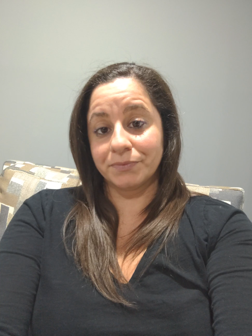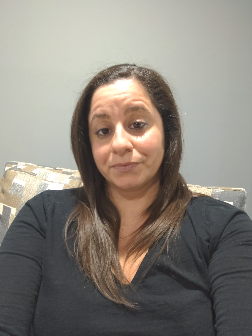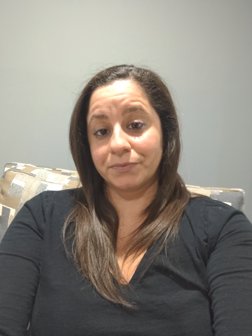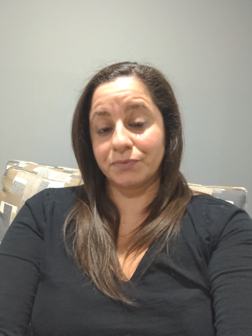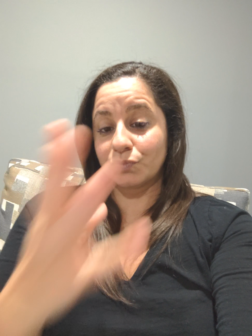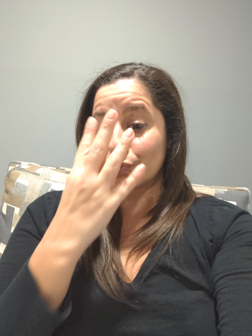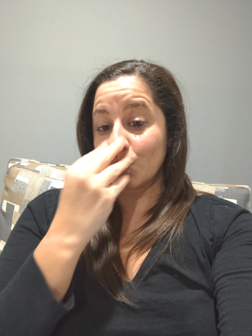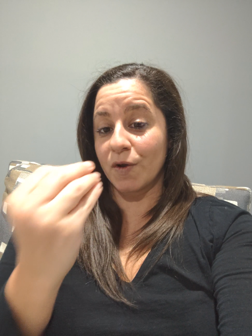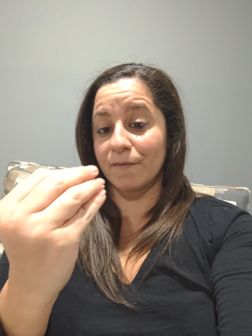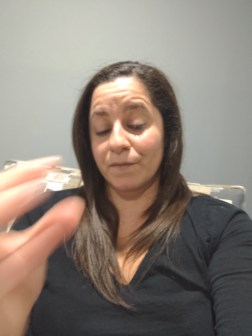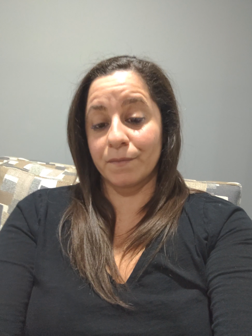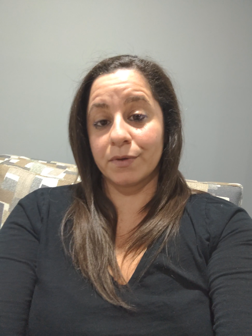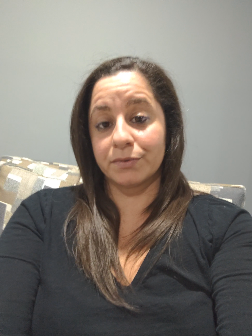wolf